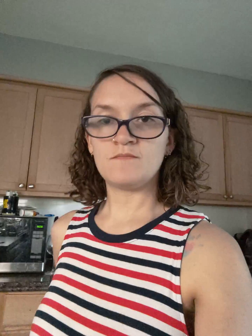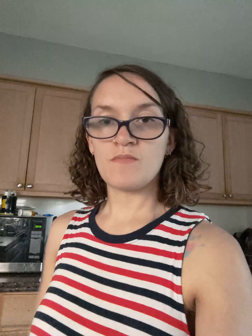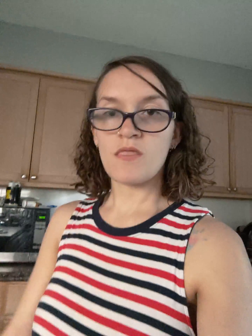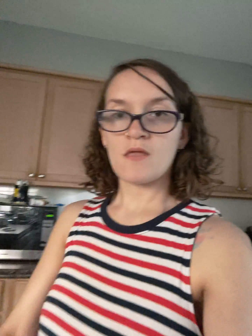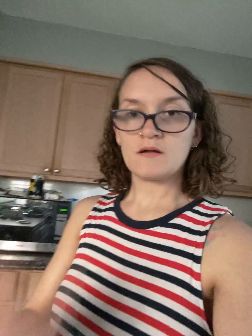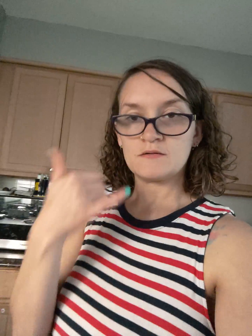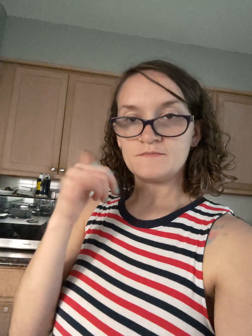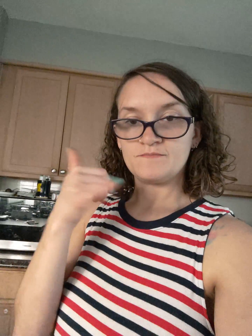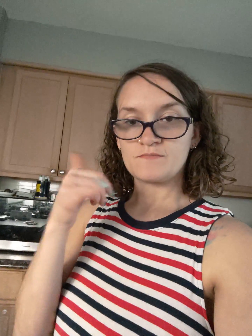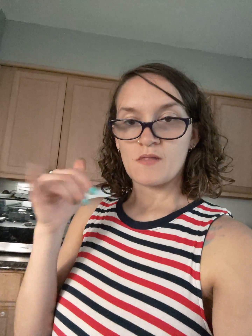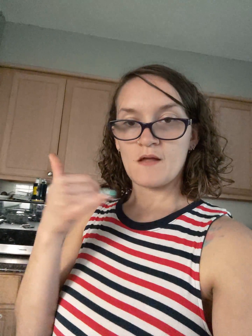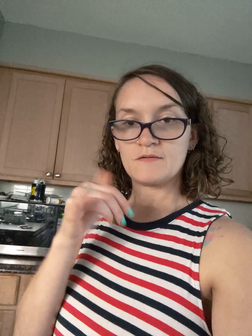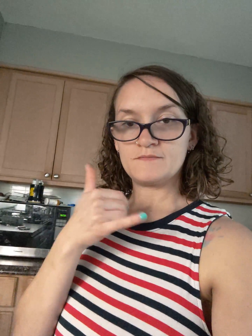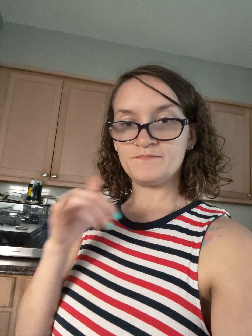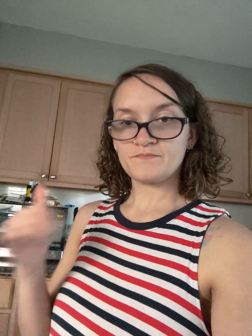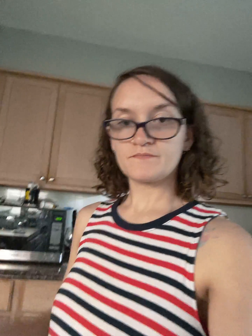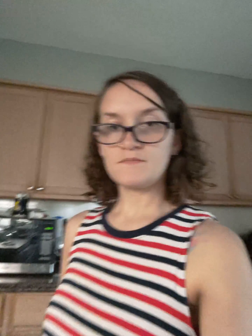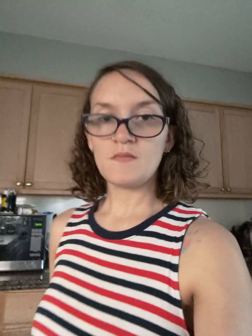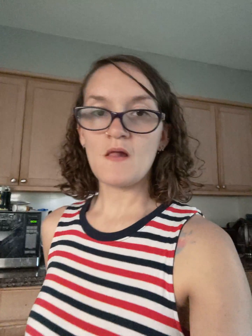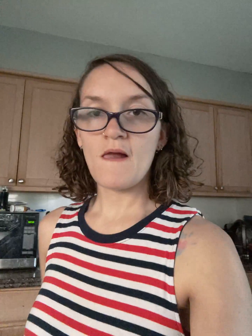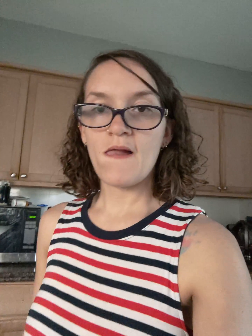play